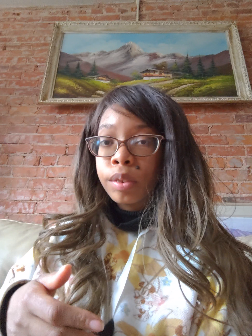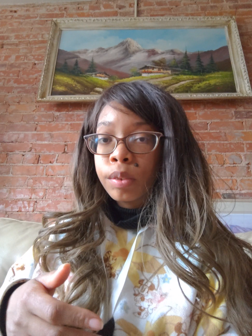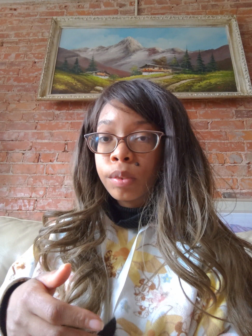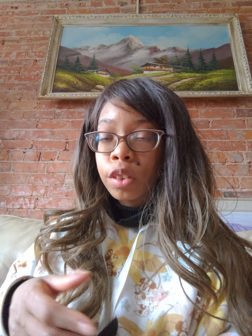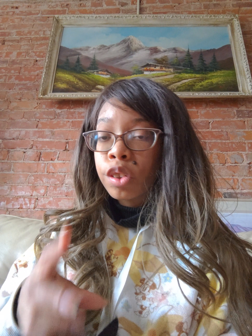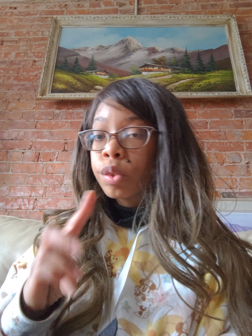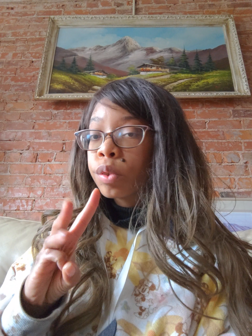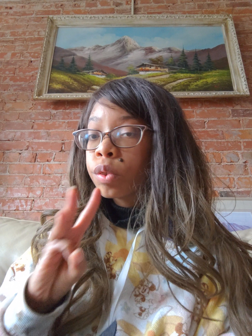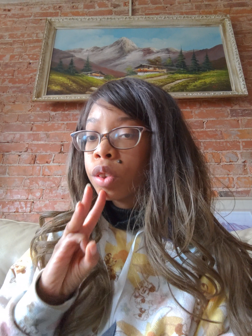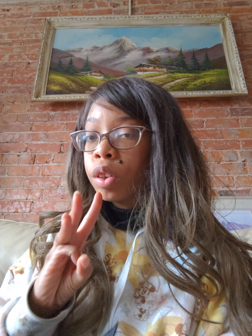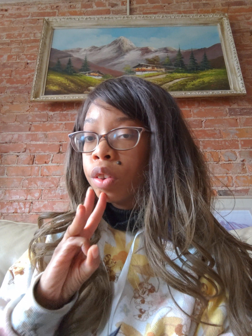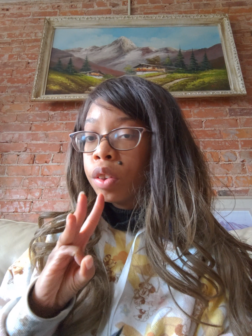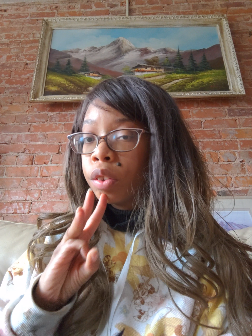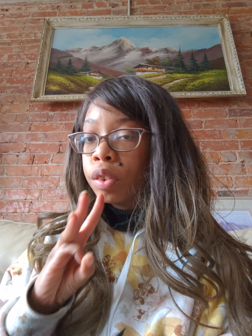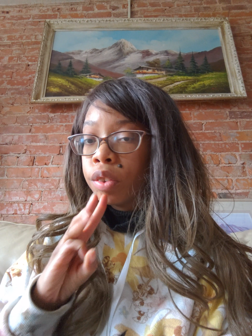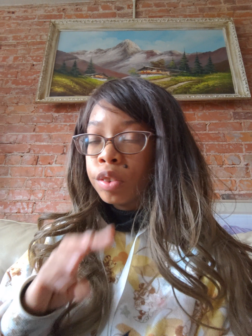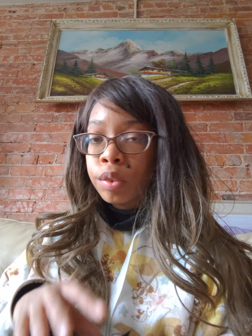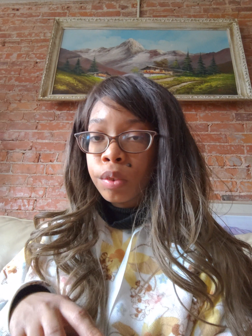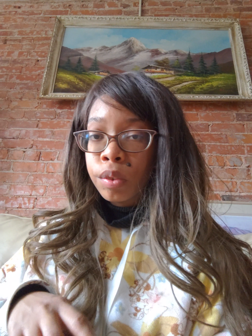water